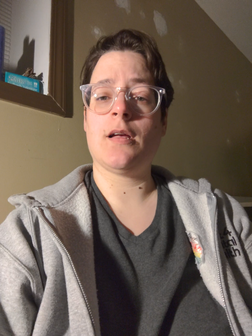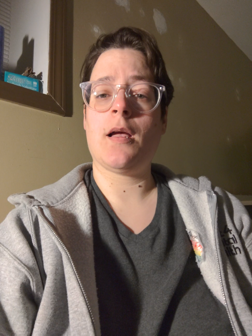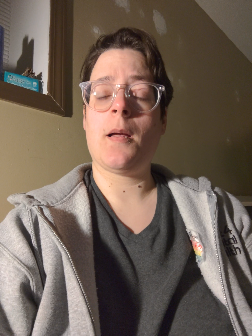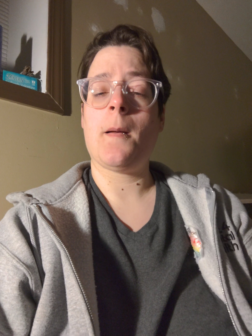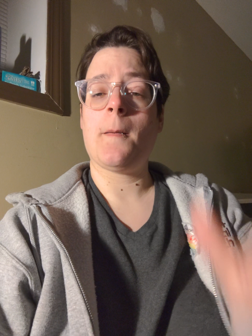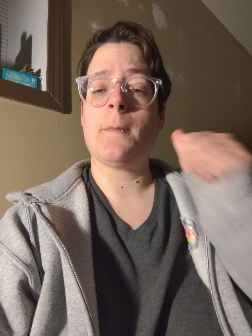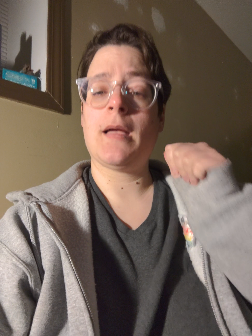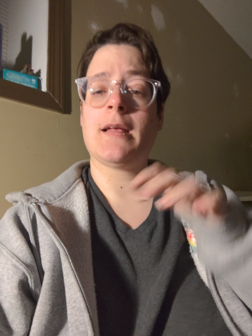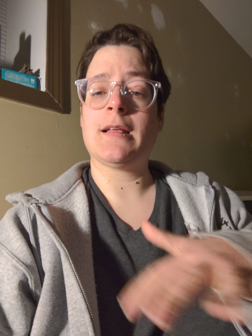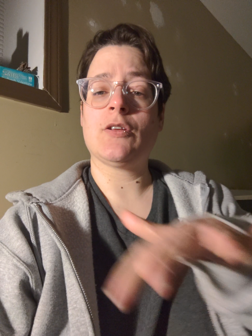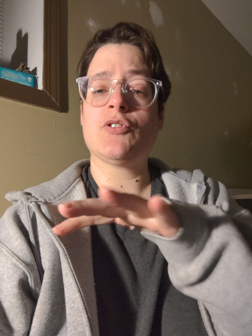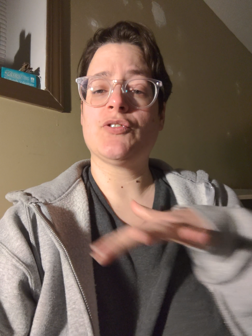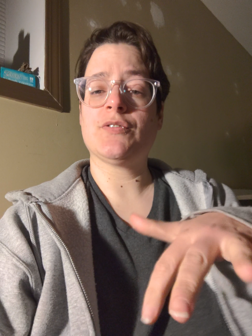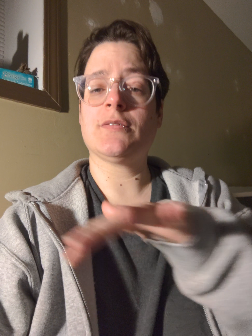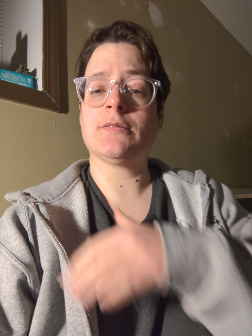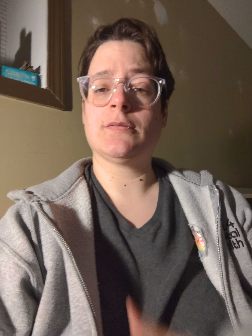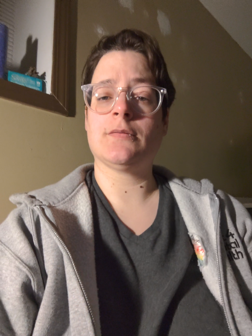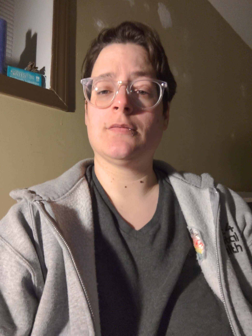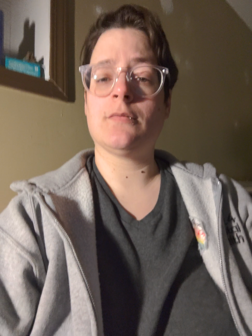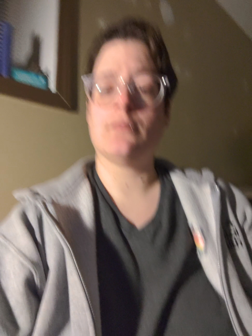backyard